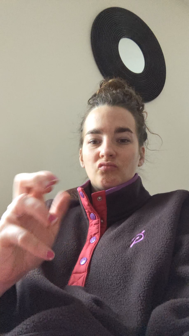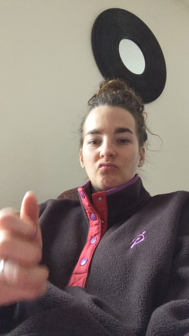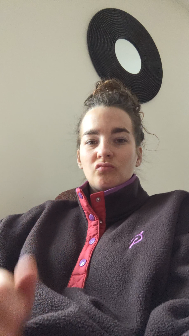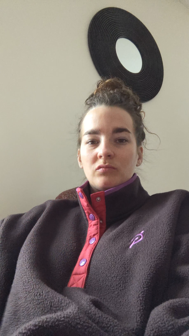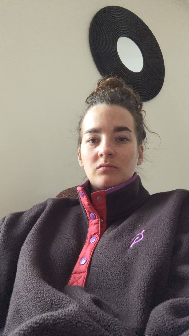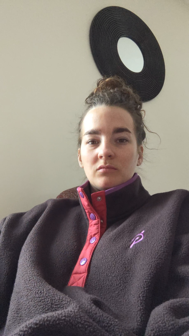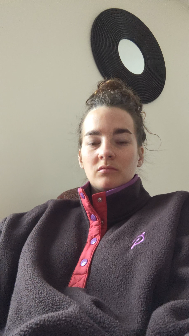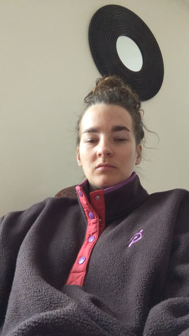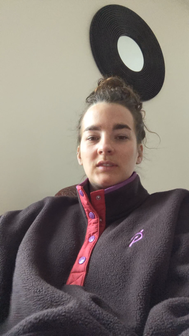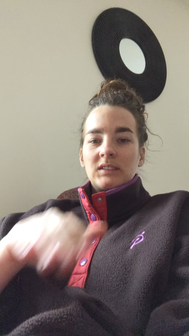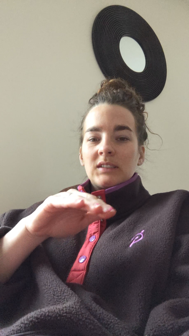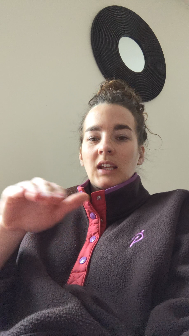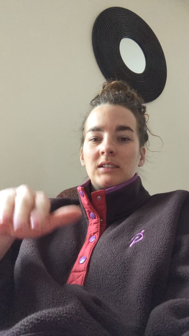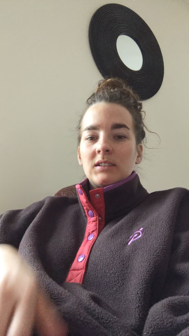nice